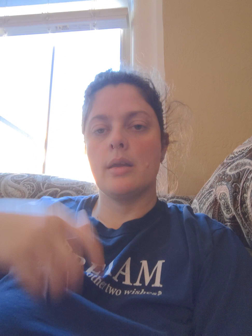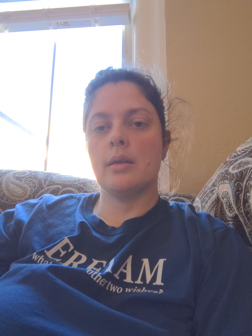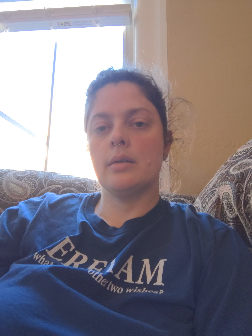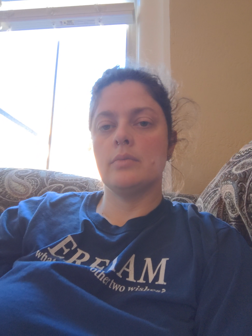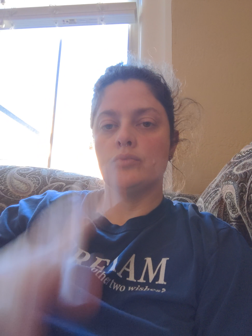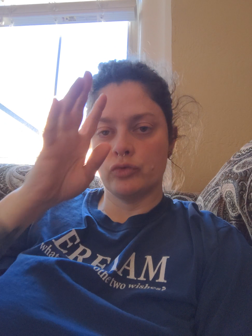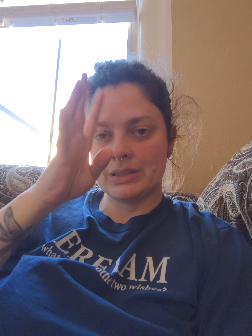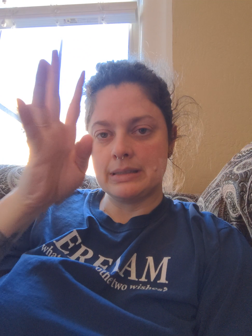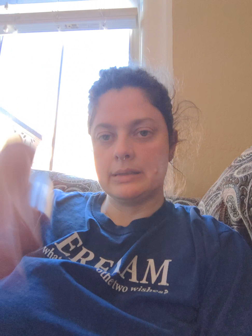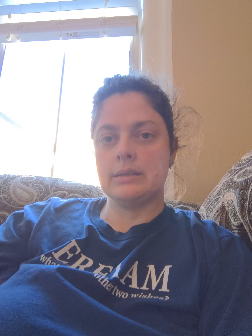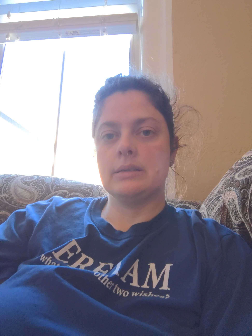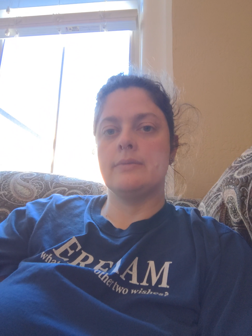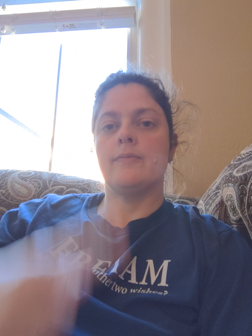pretend